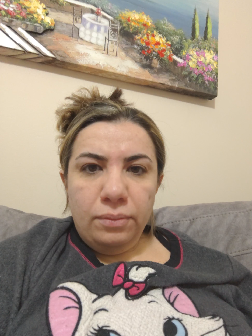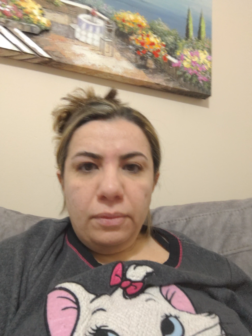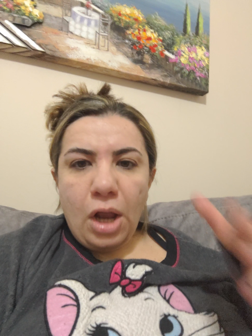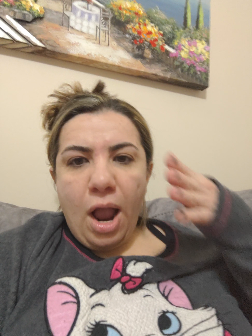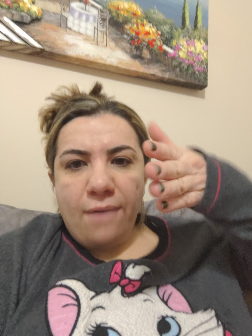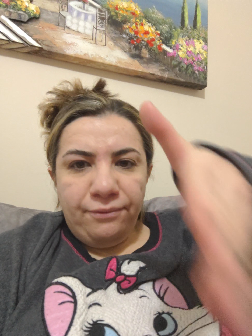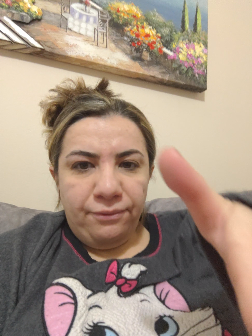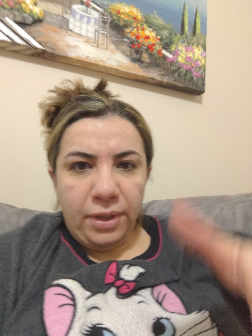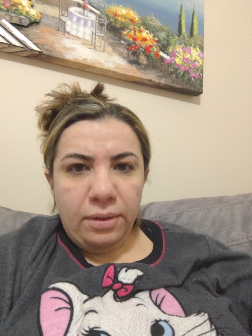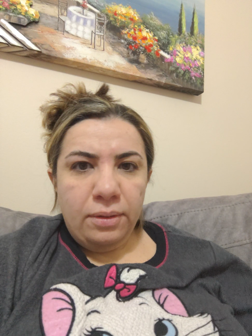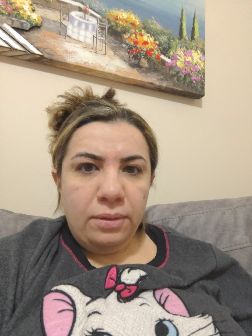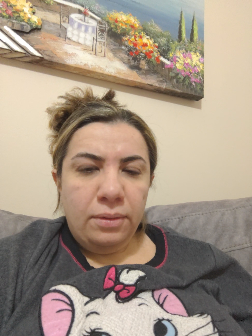after